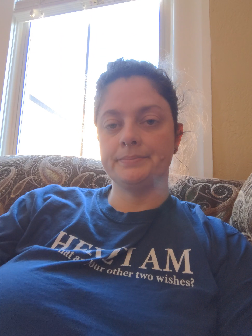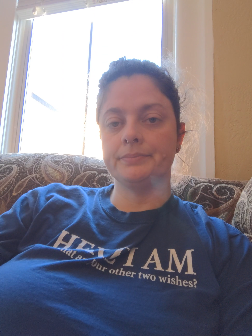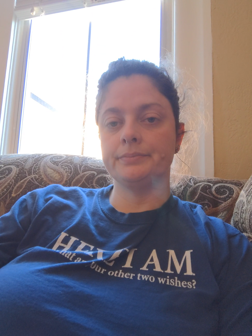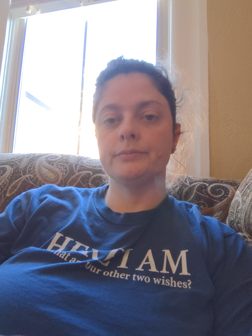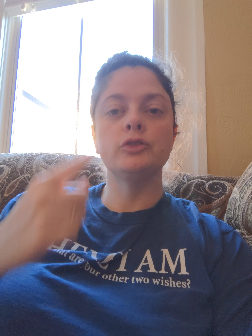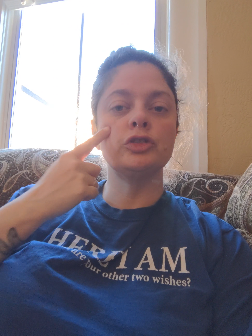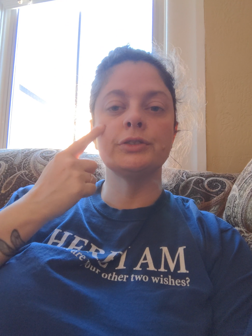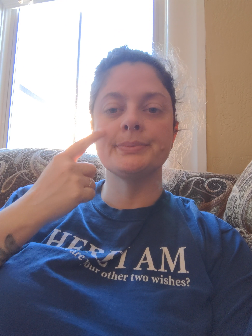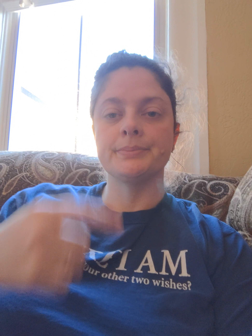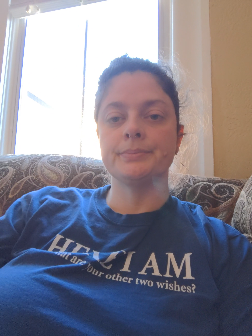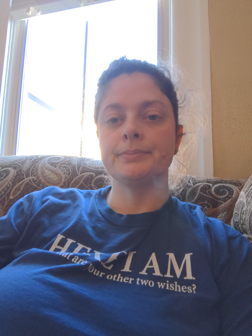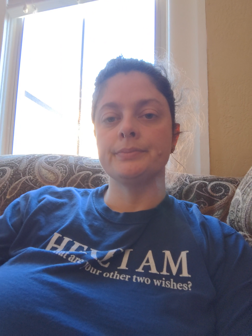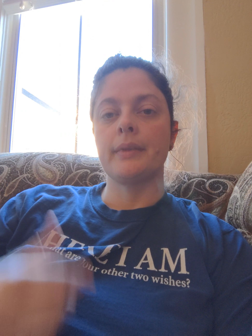cheek